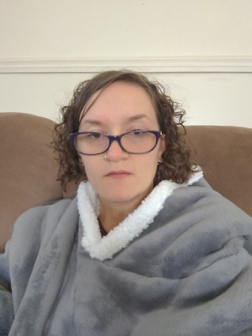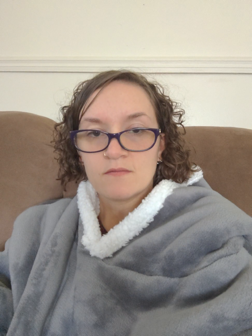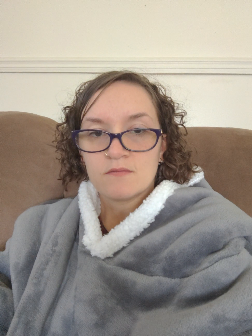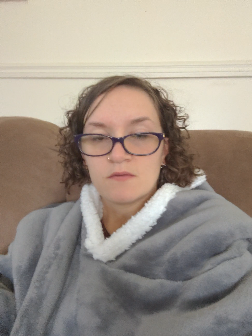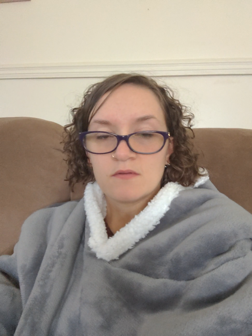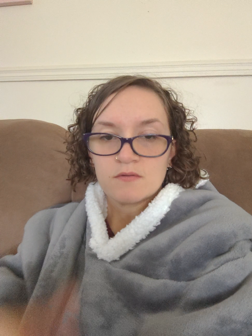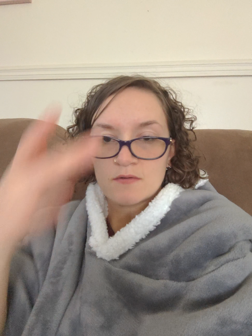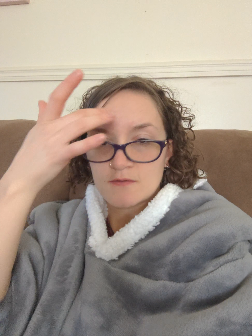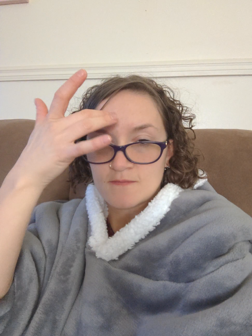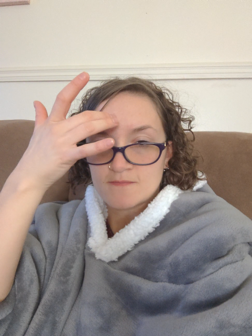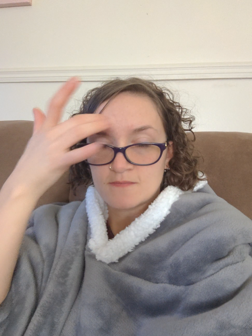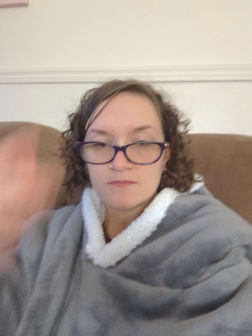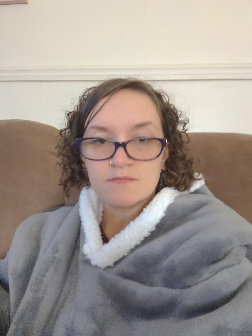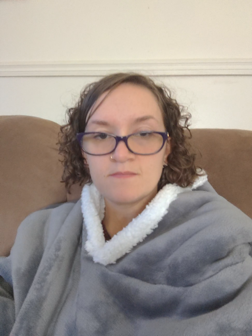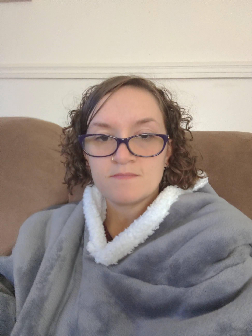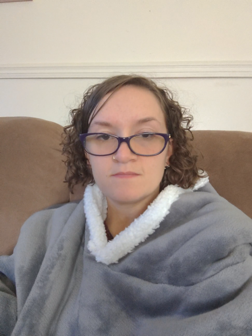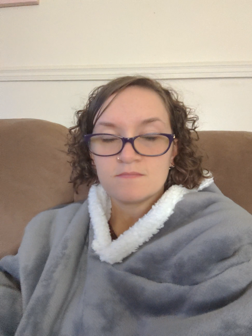sick